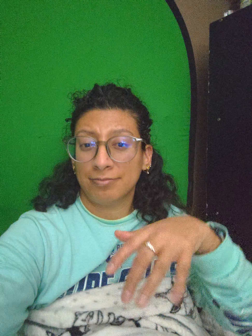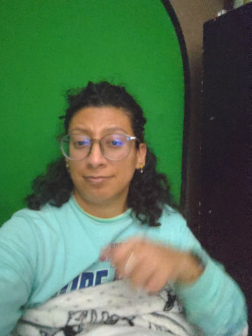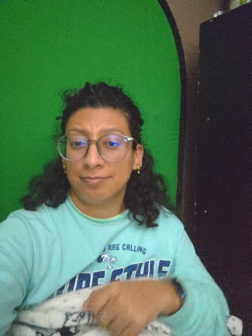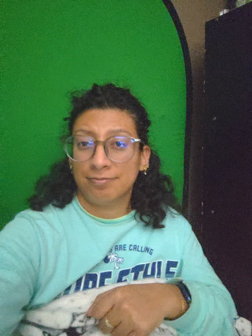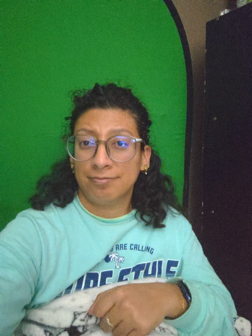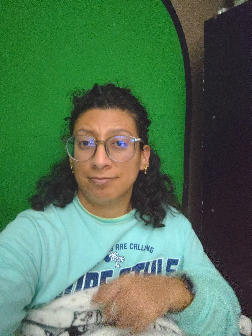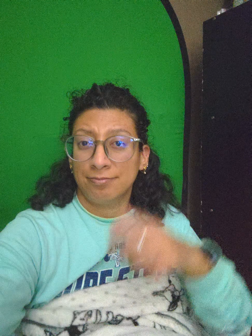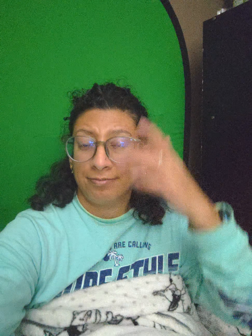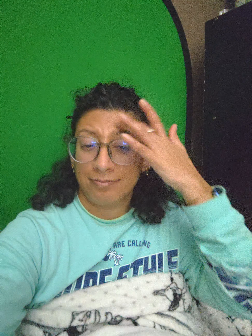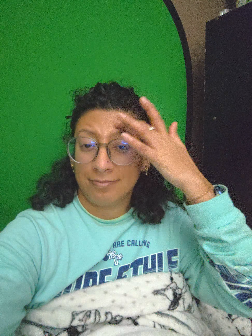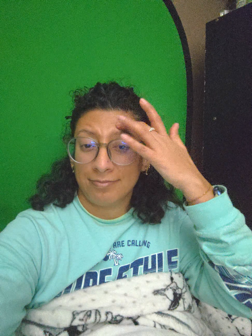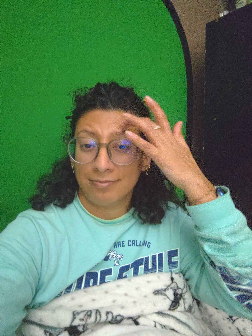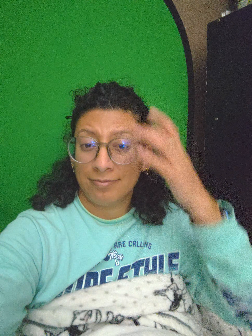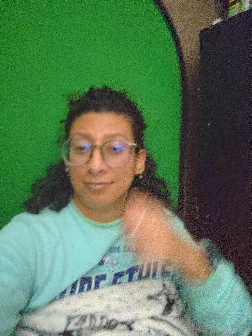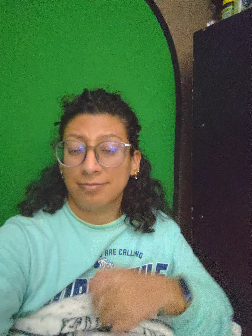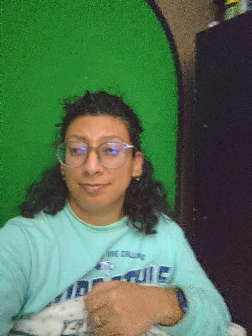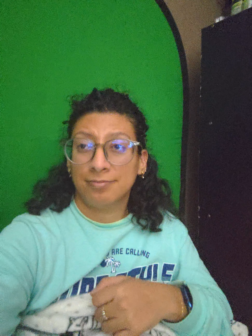sick